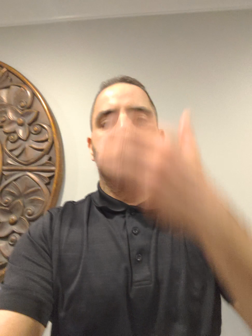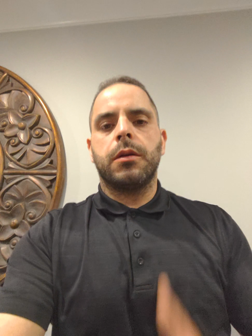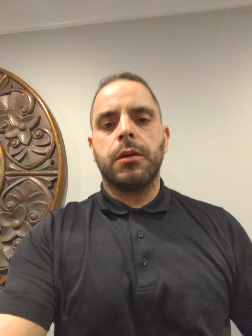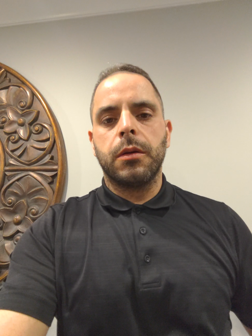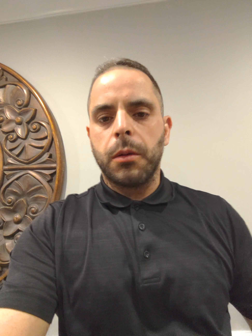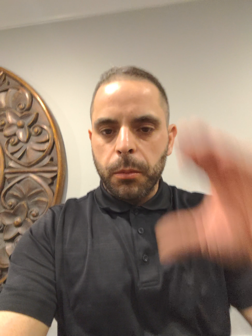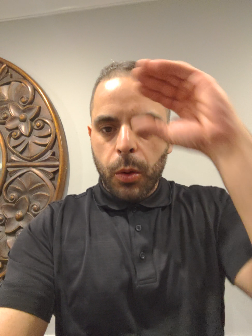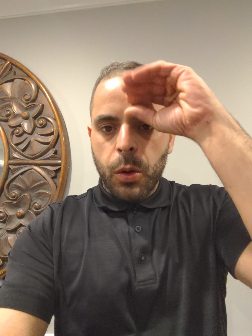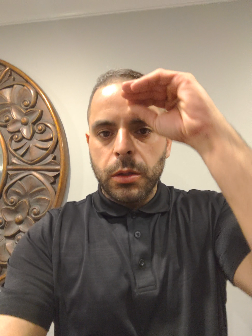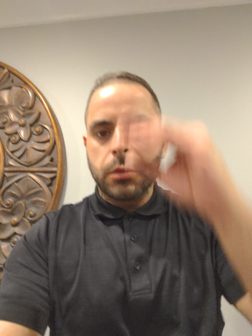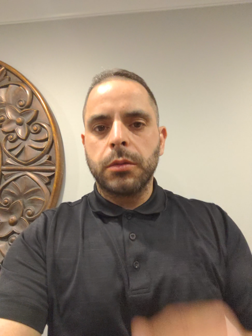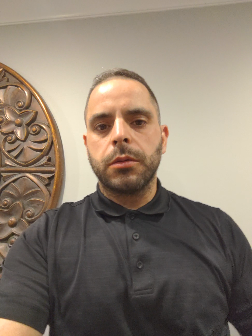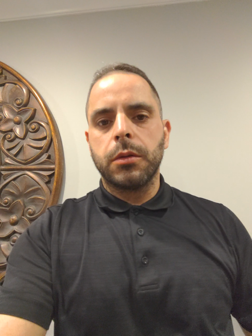boy